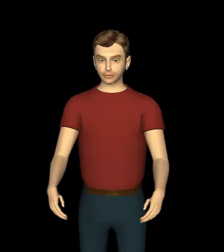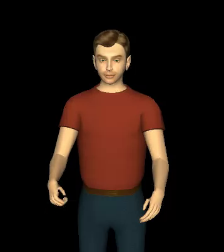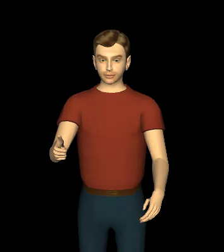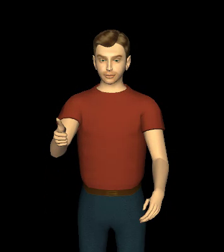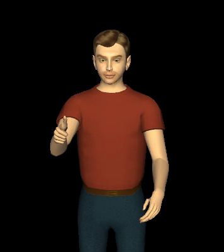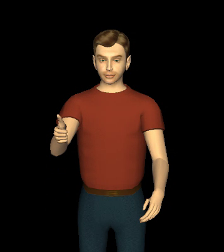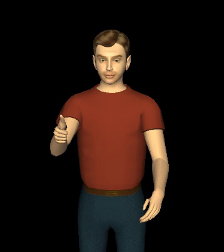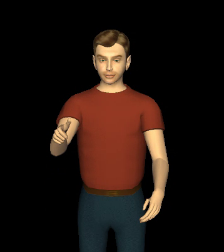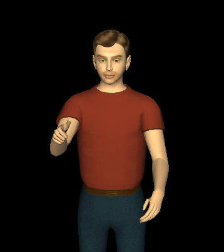أول